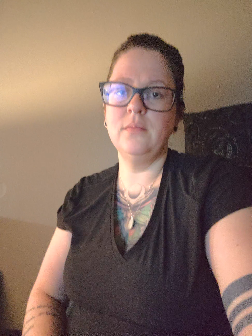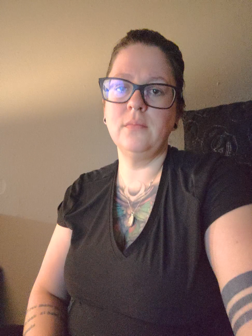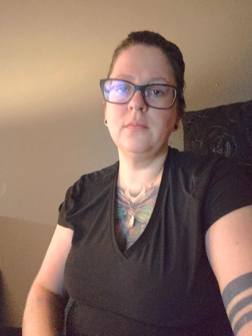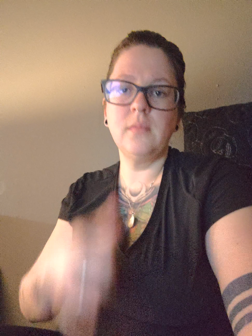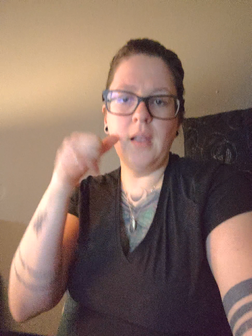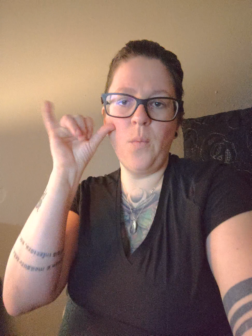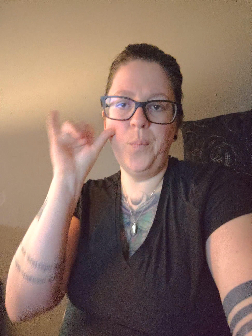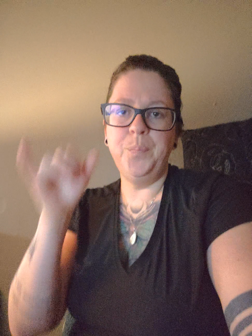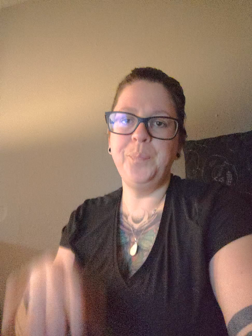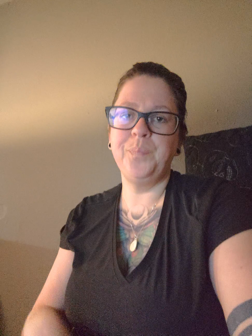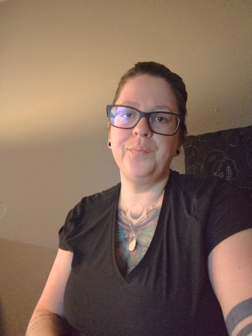cow